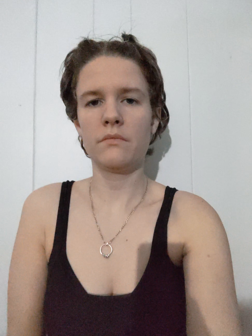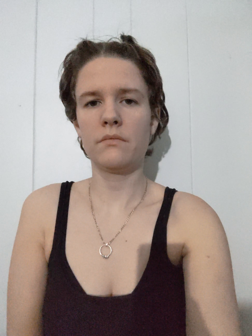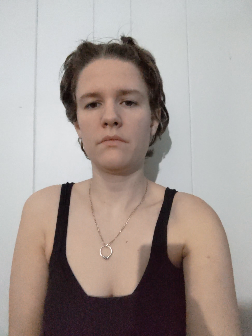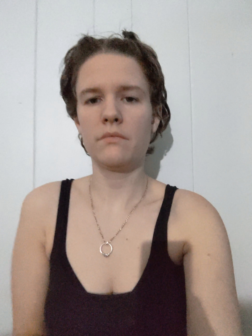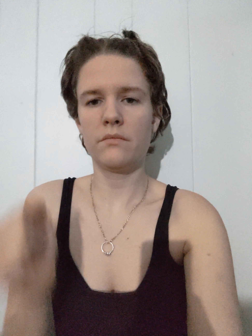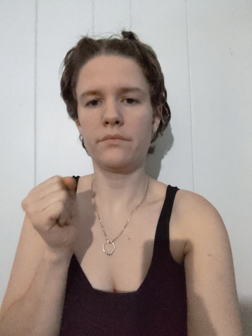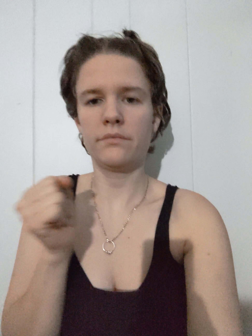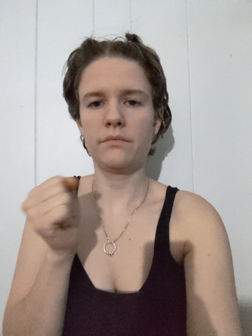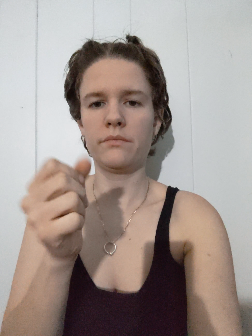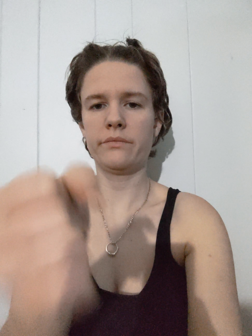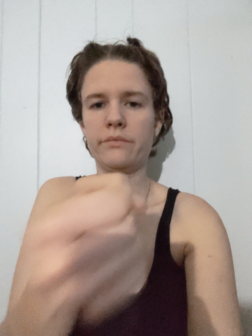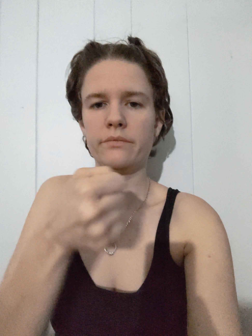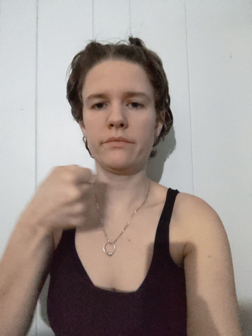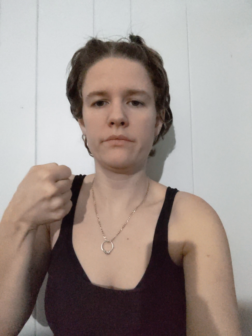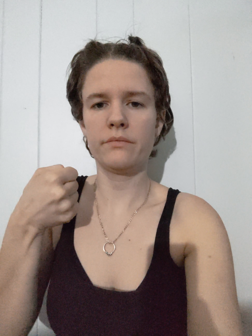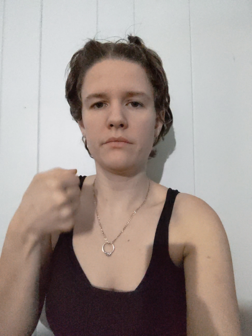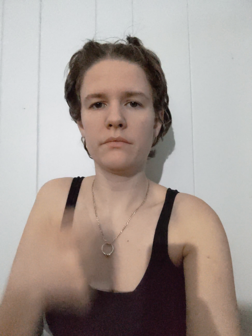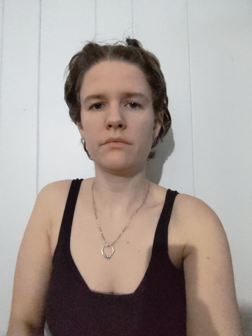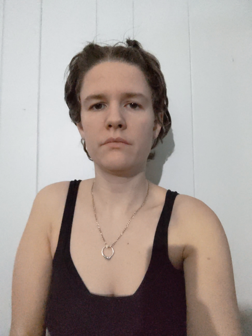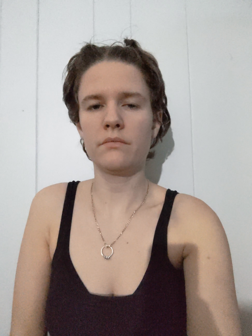refrigerator